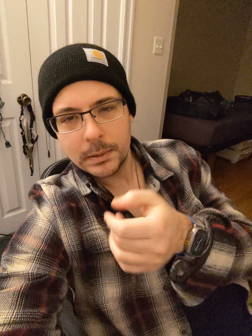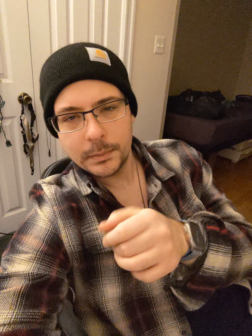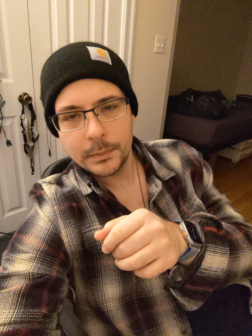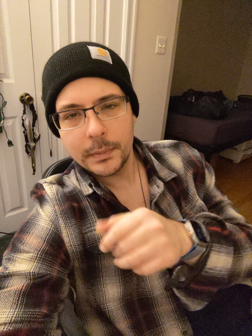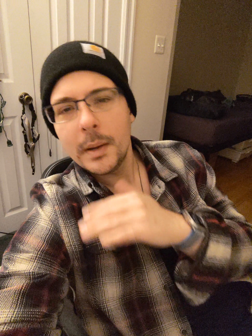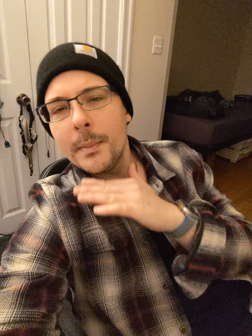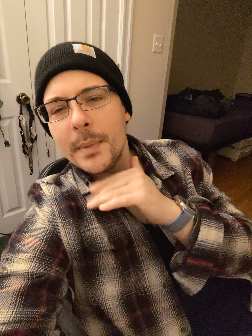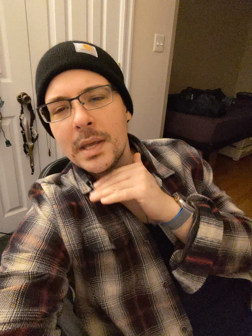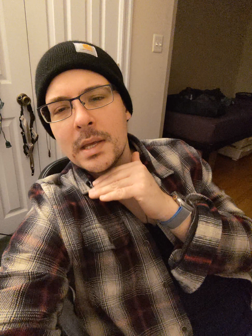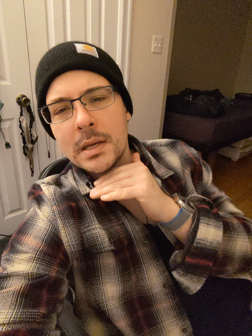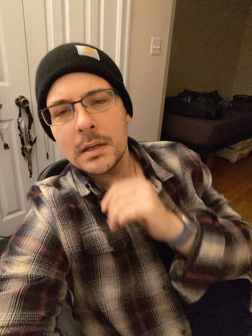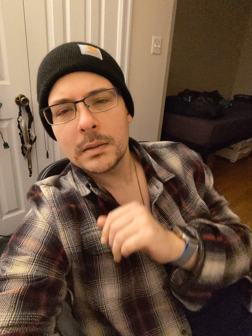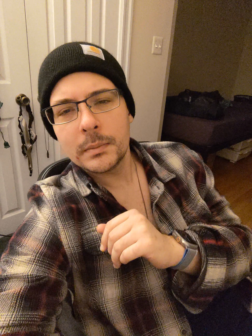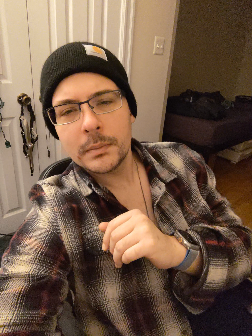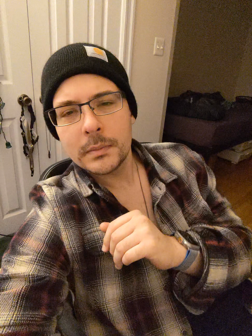pig